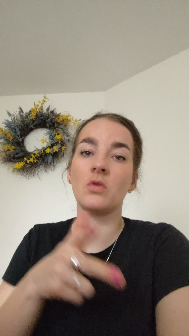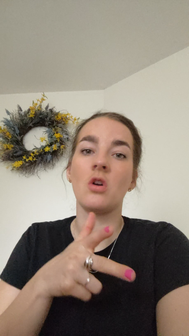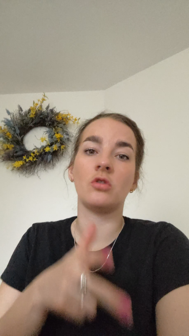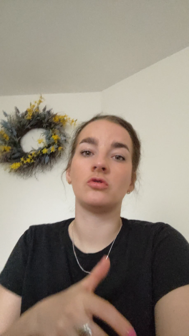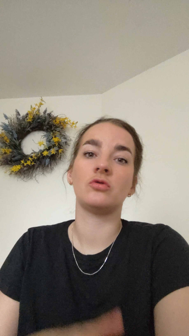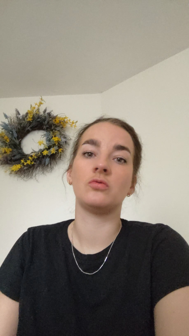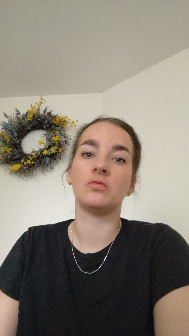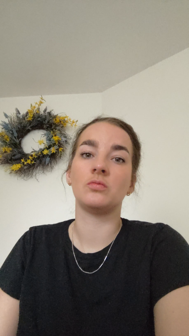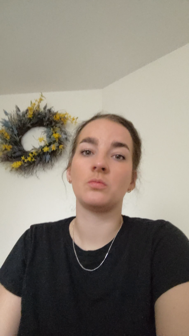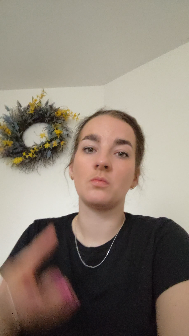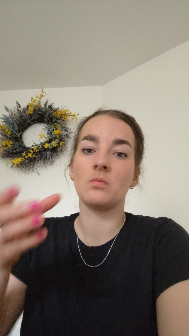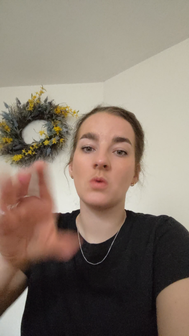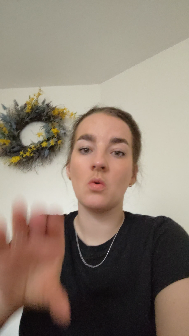pour